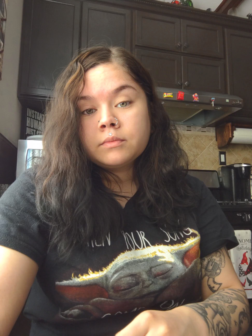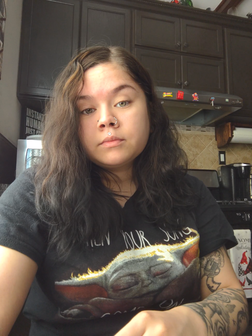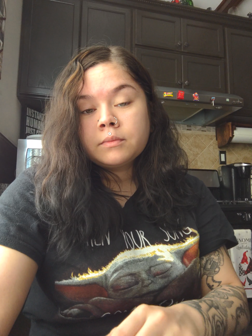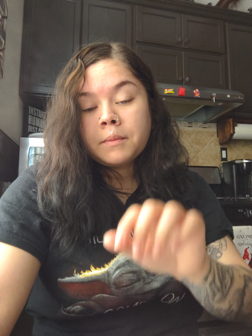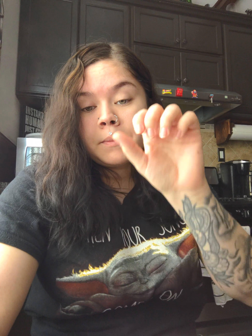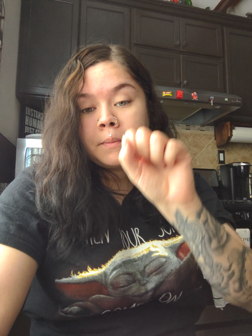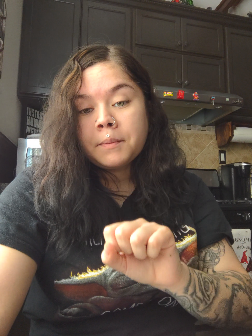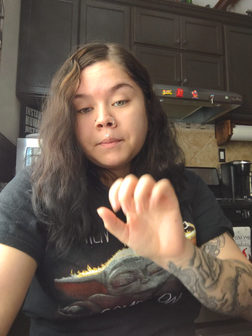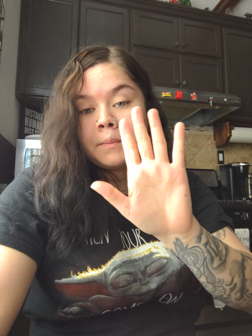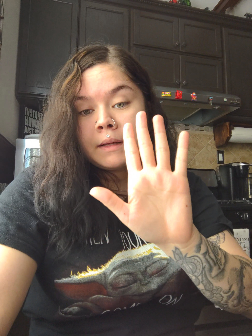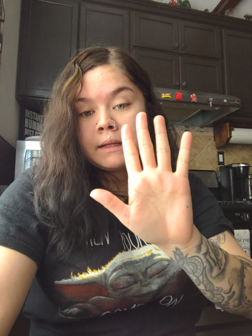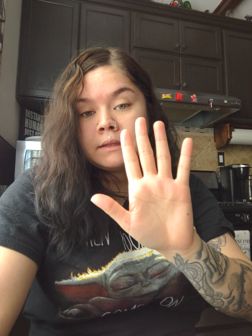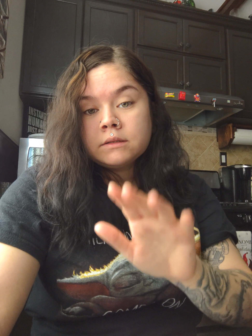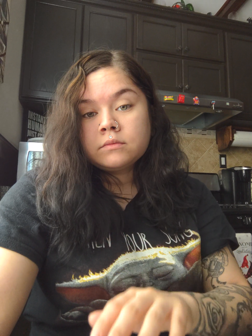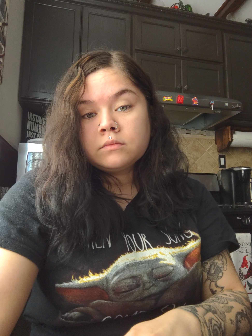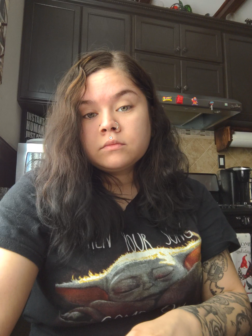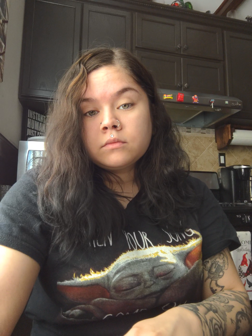mitten